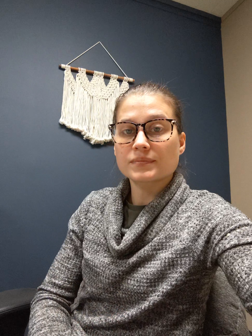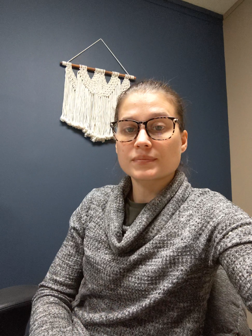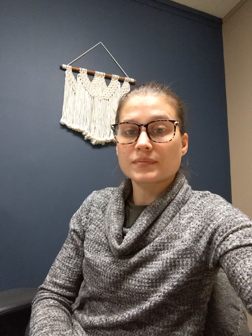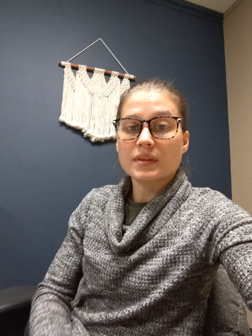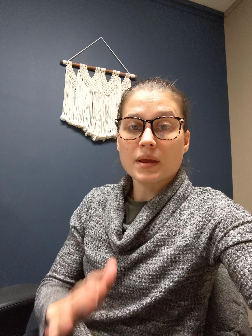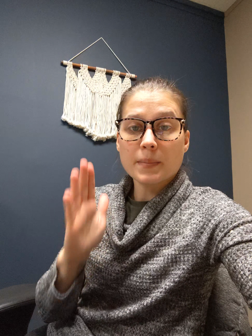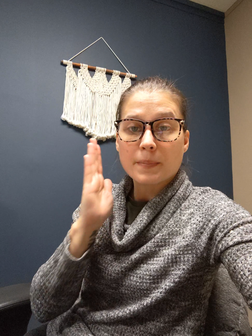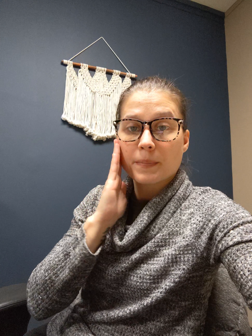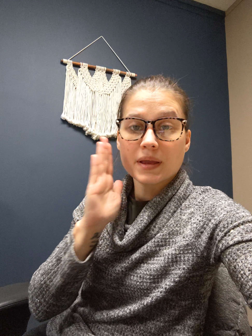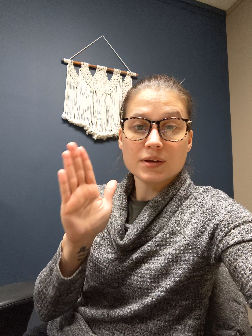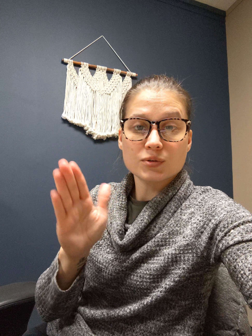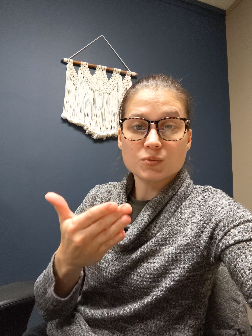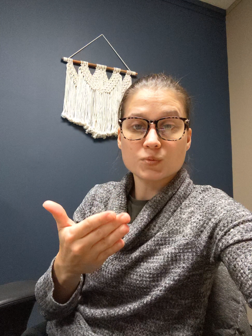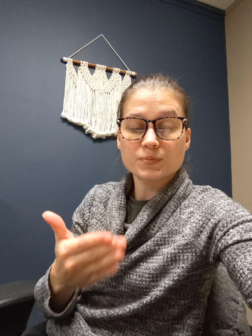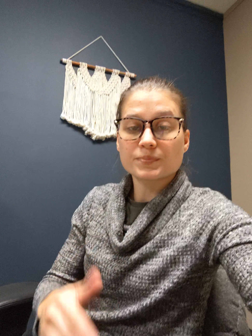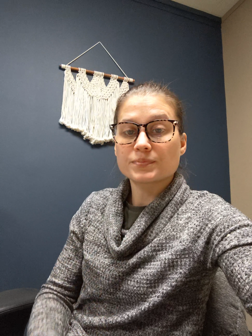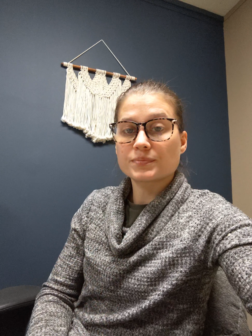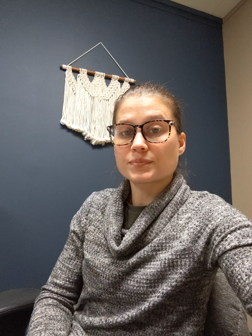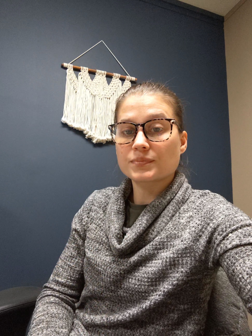bedroom